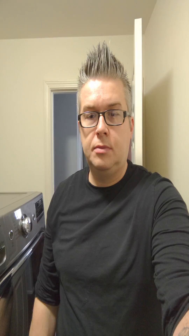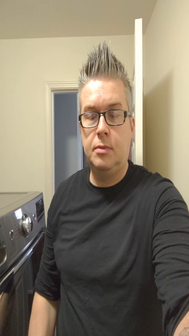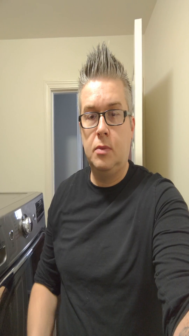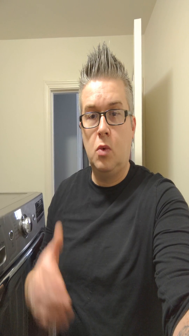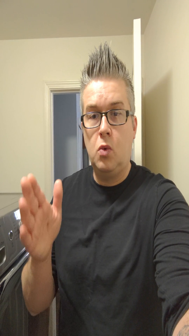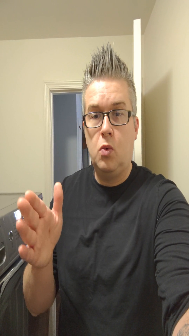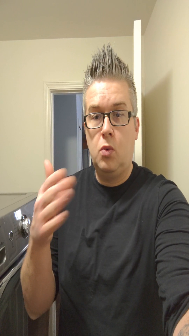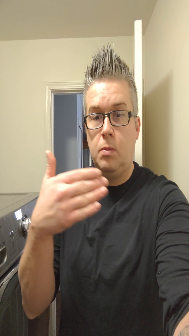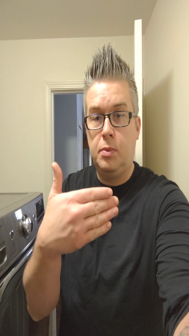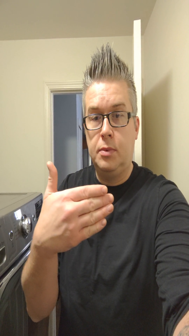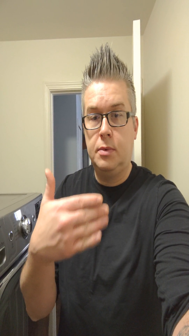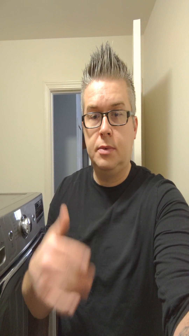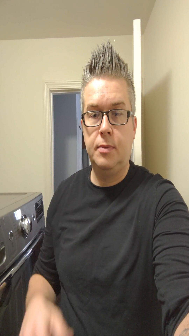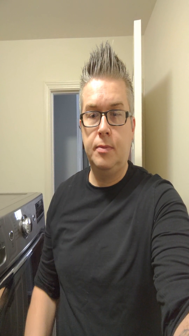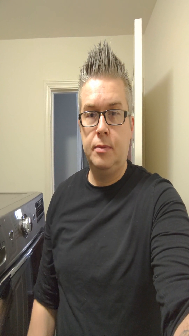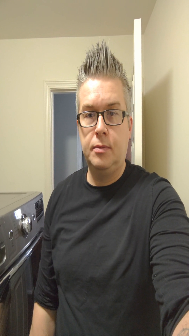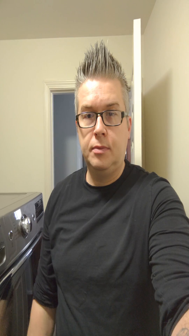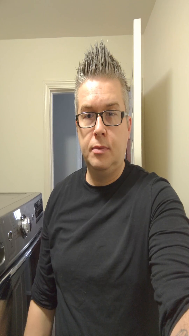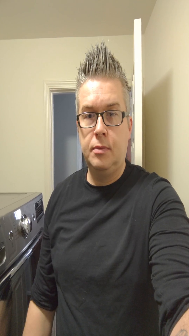room